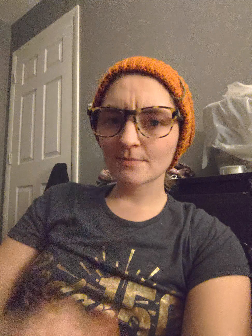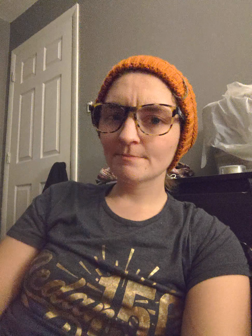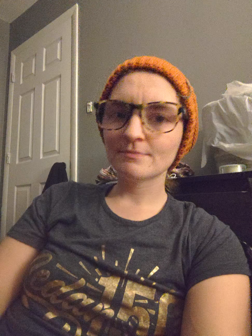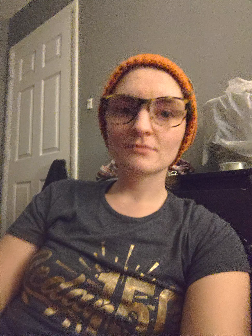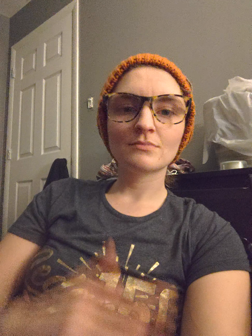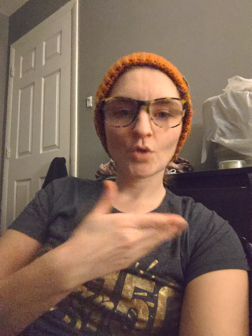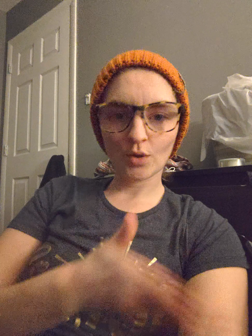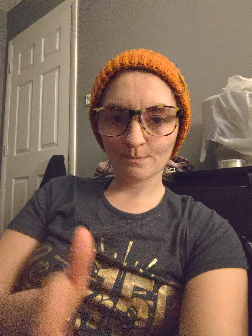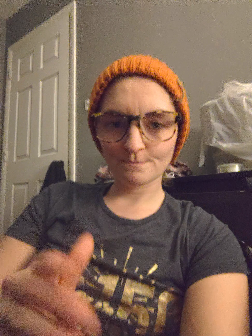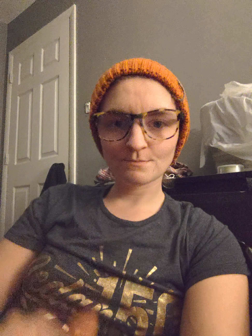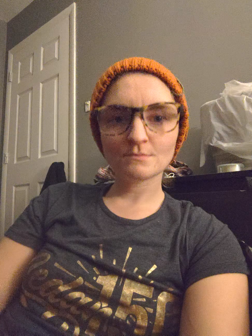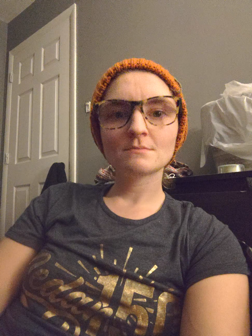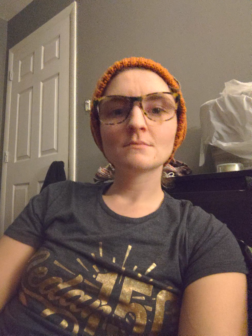arm